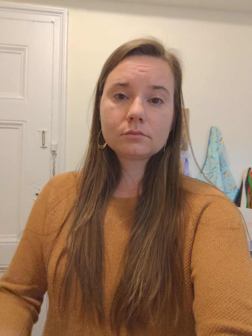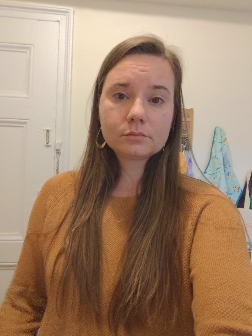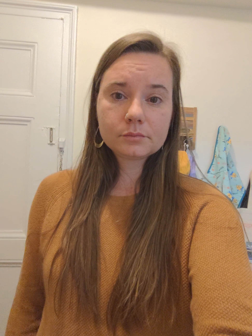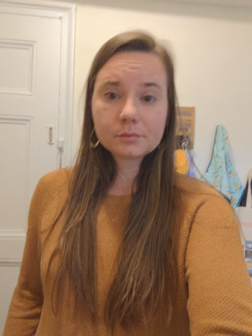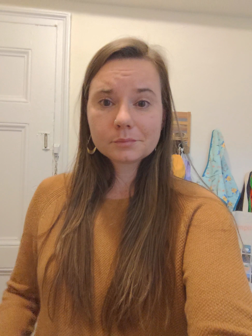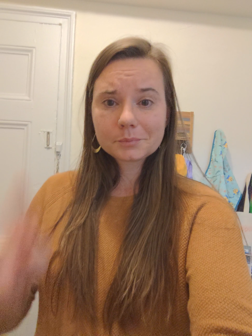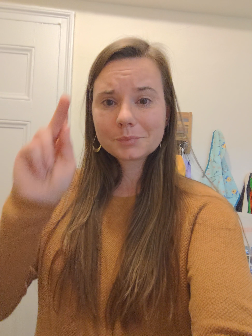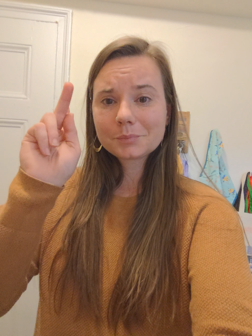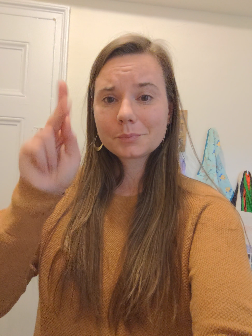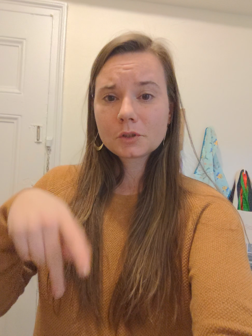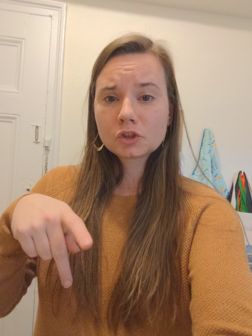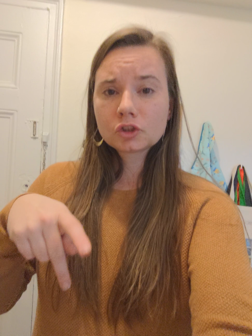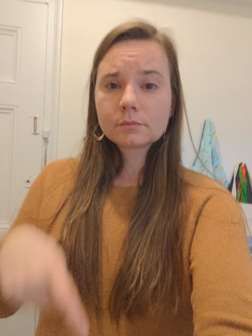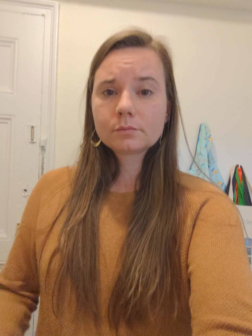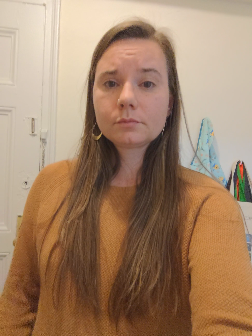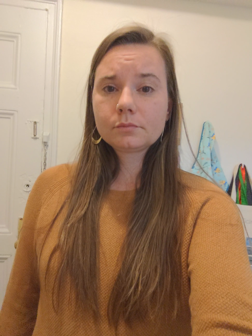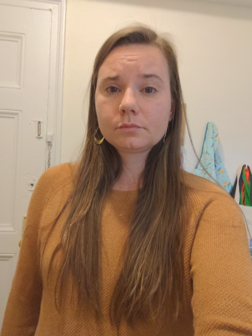person